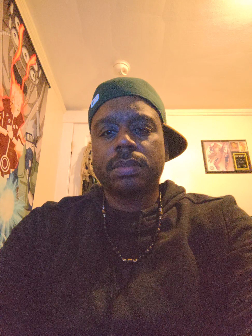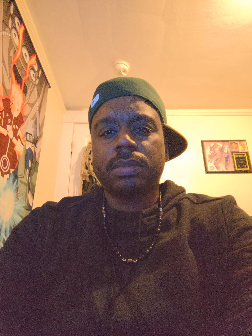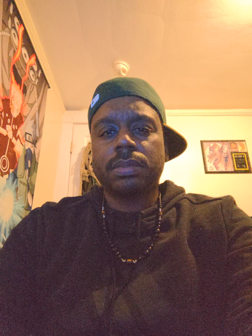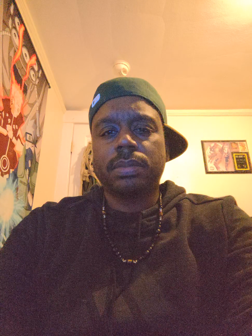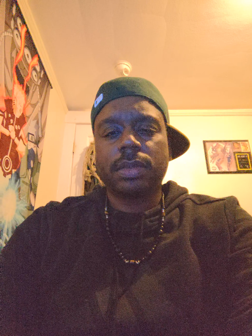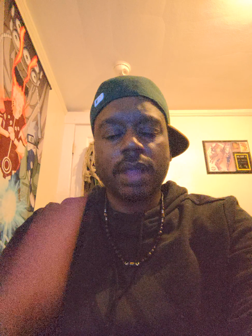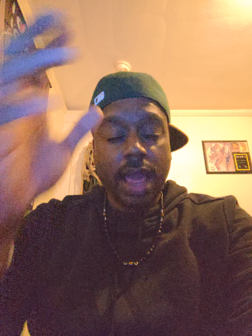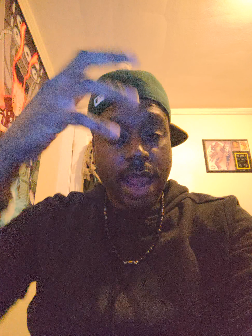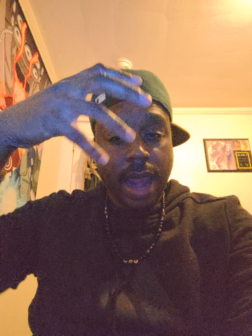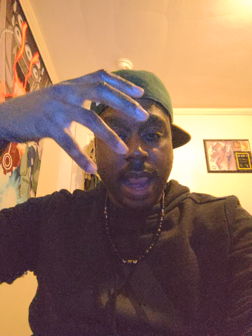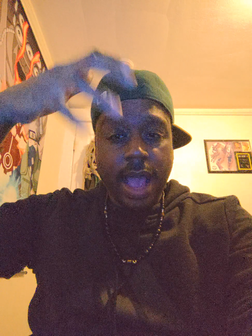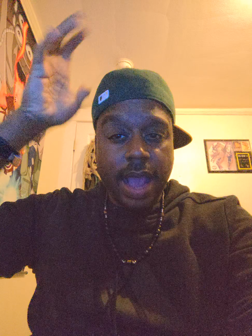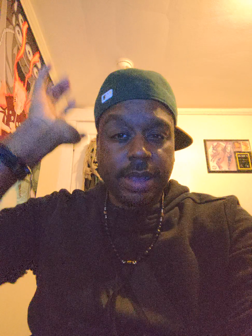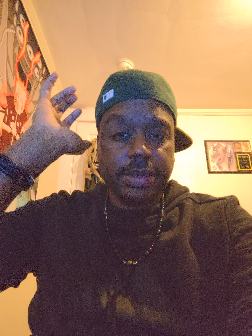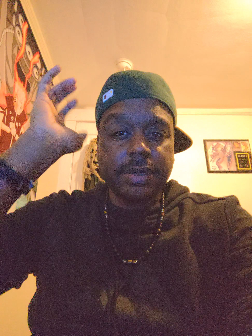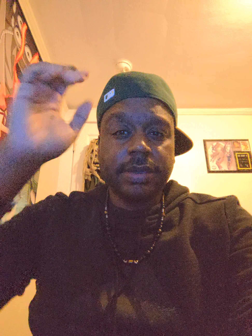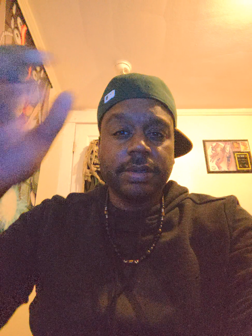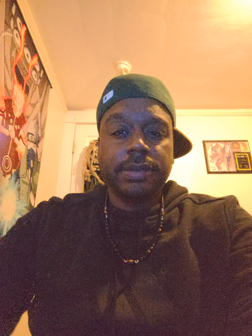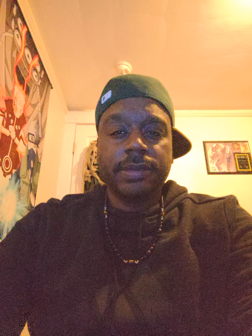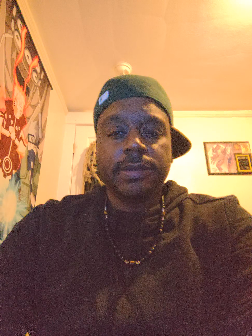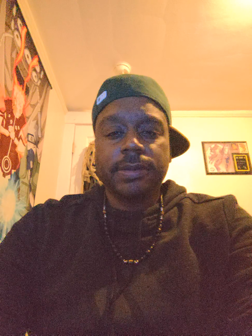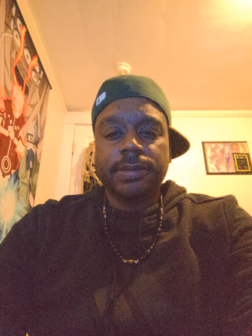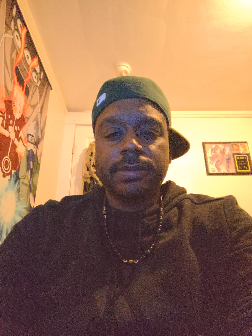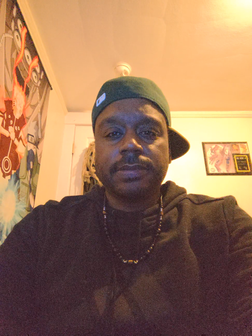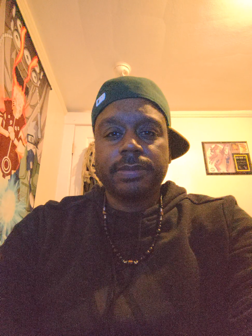lion